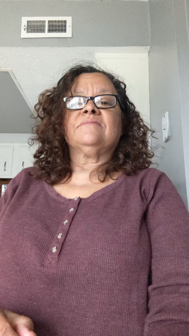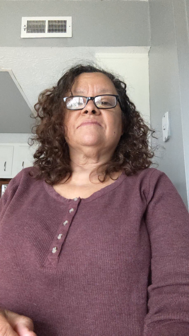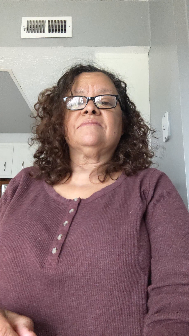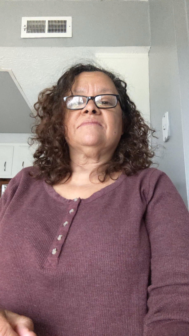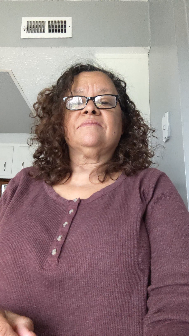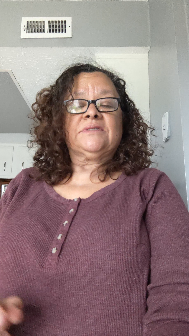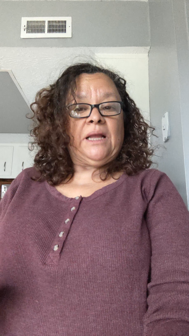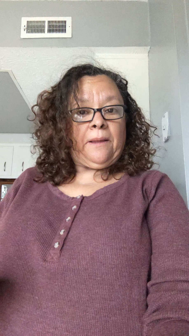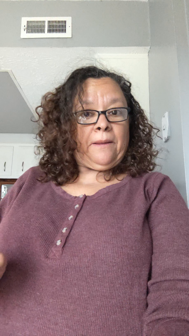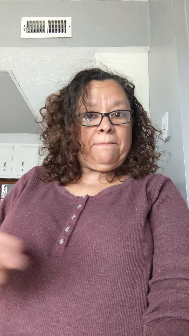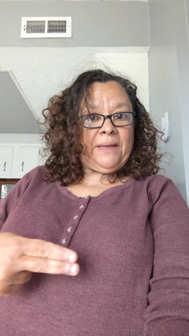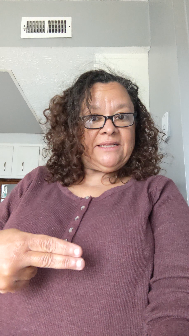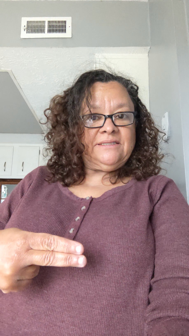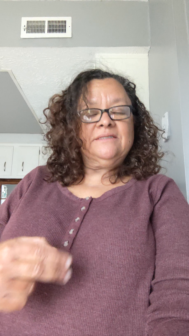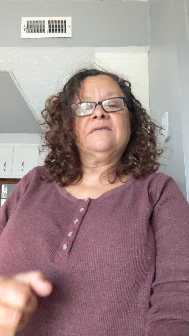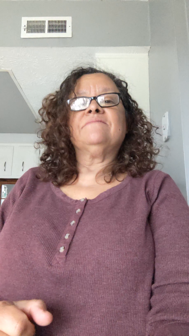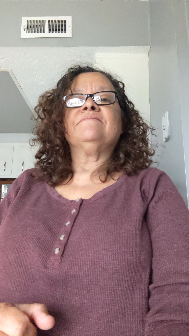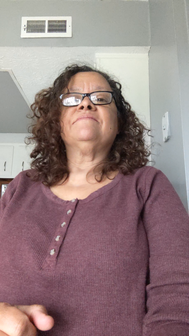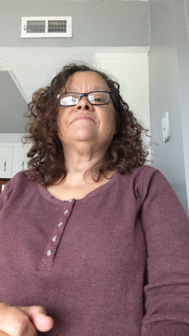belt